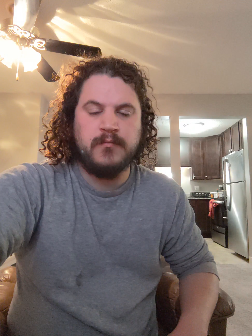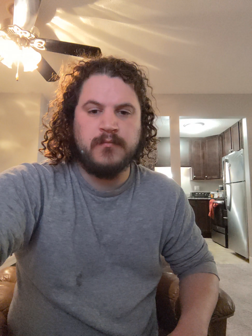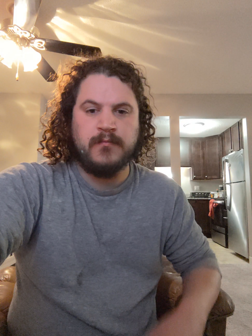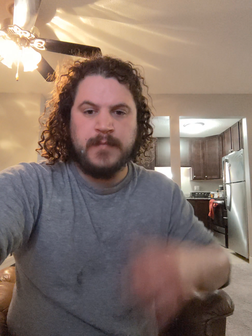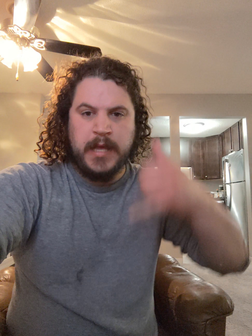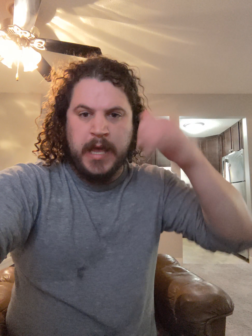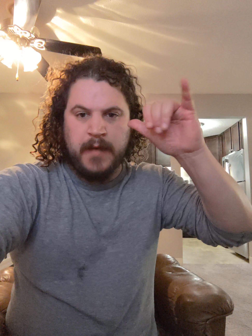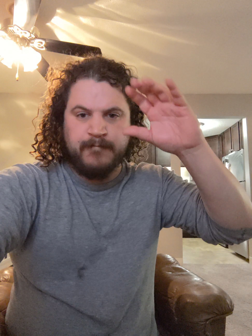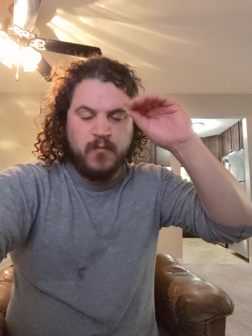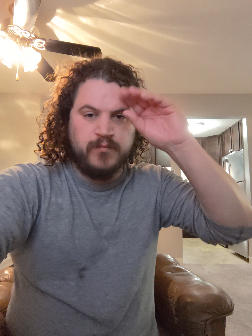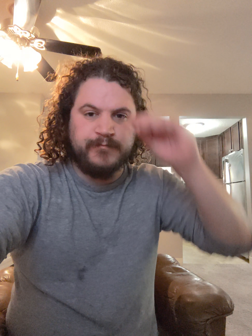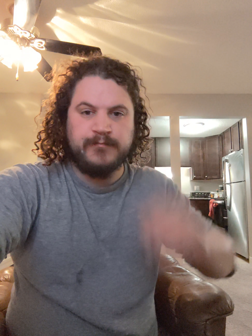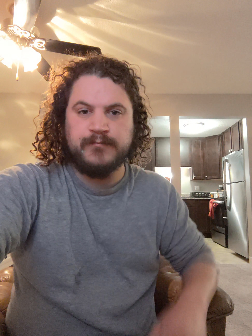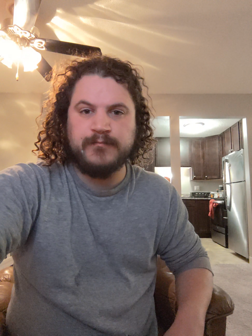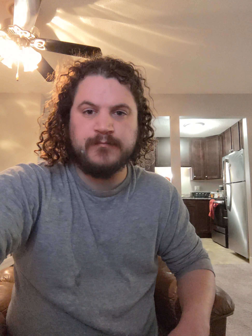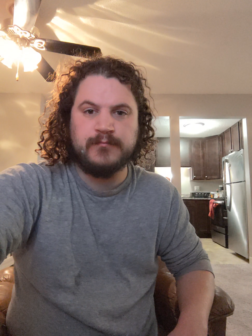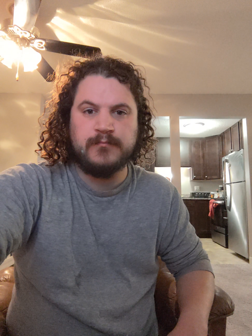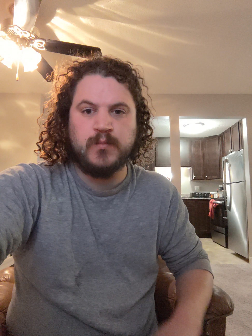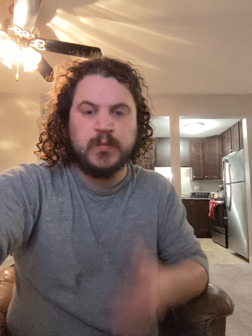cowboy